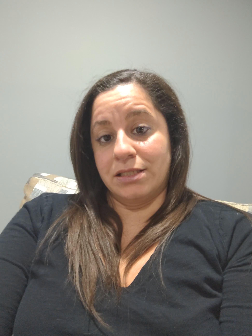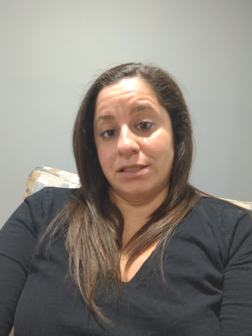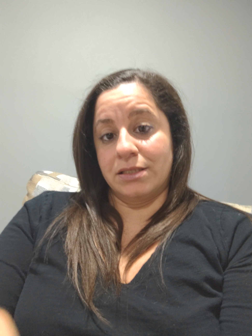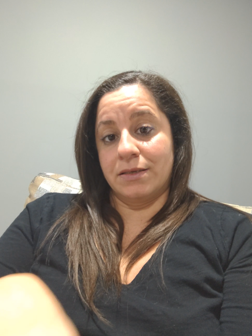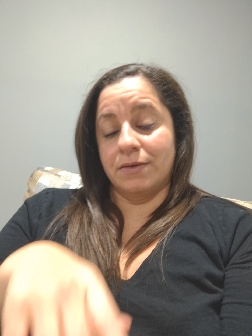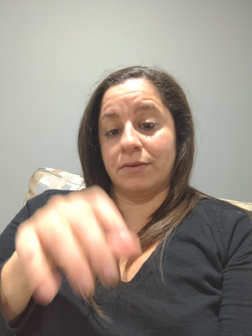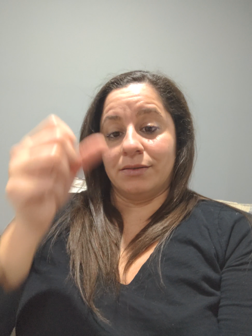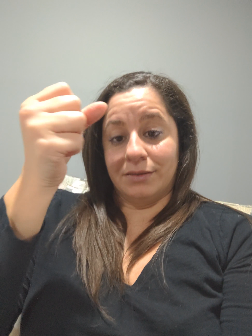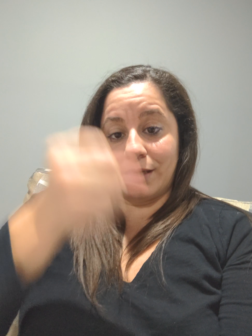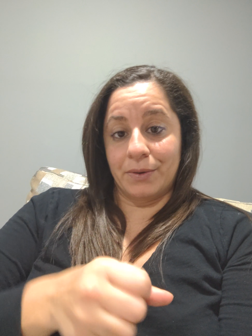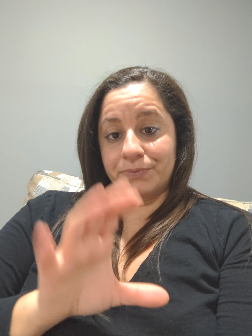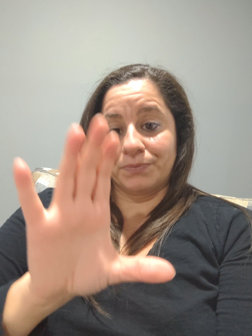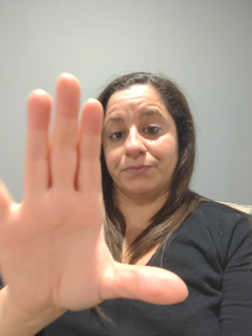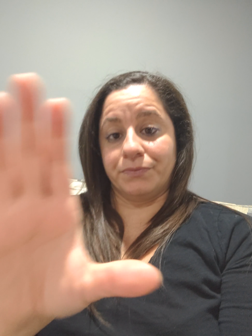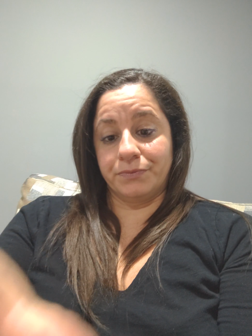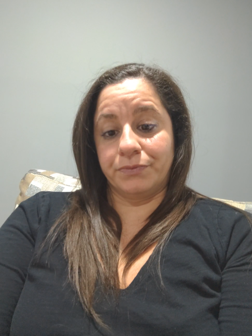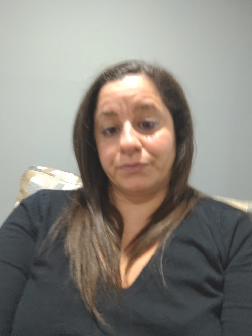mitten